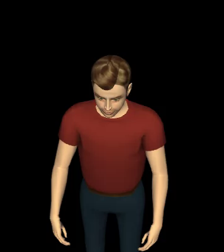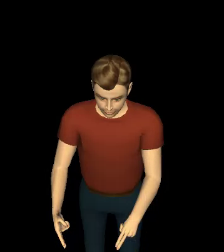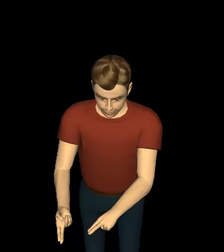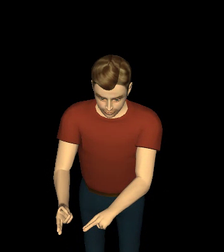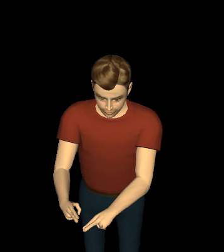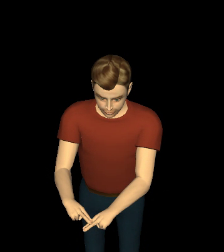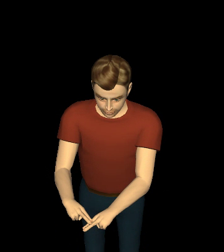موت